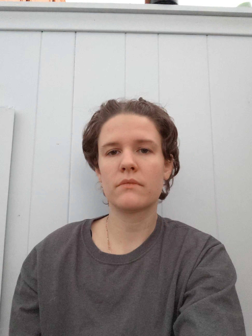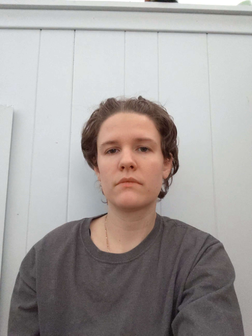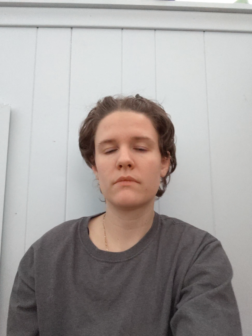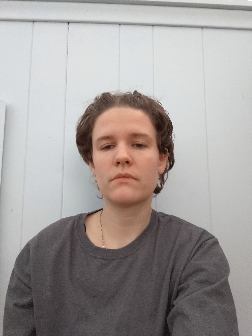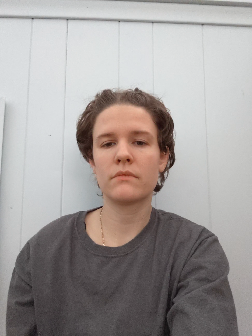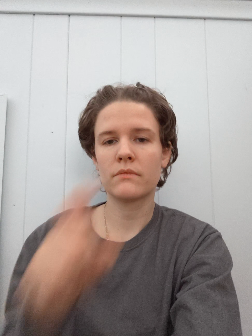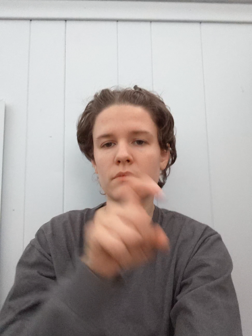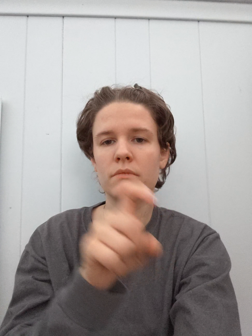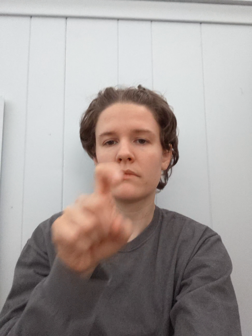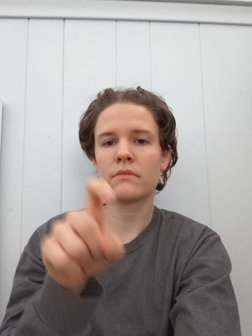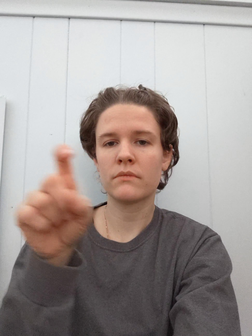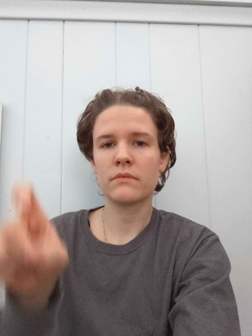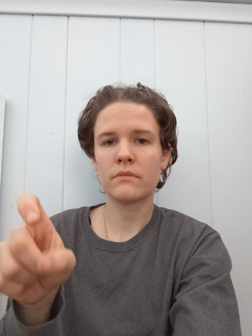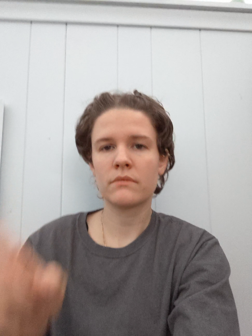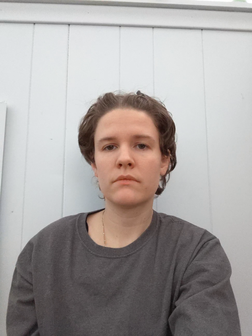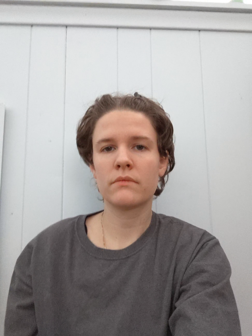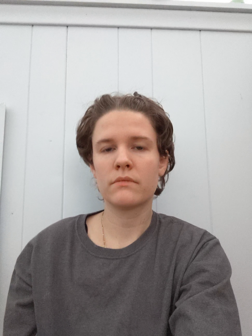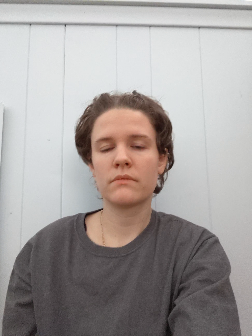closet